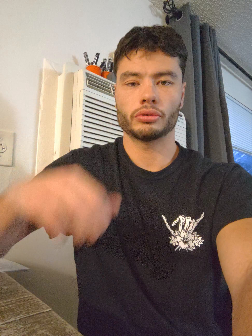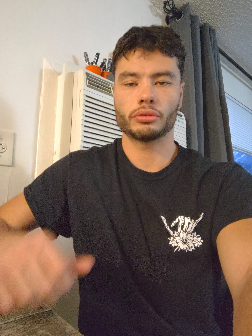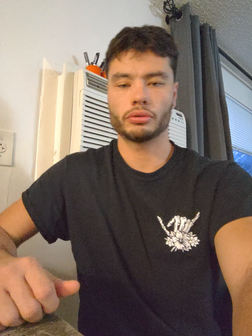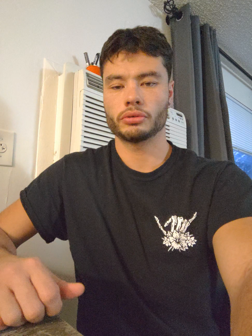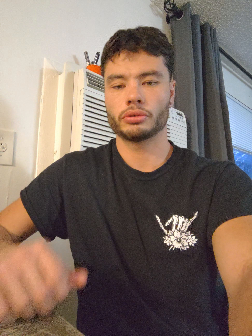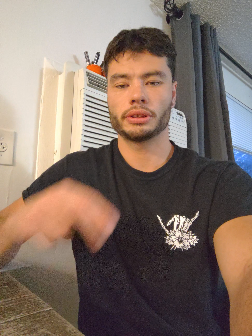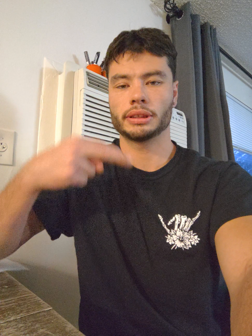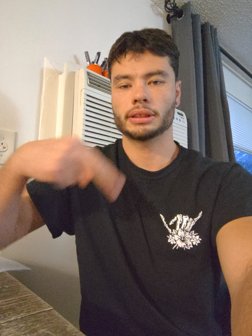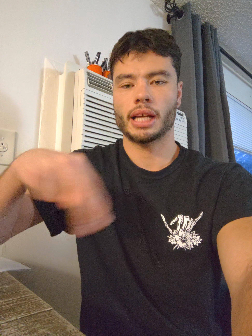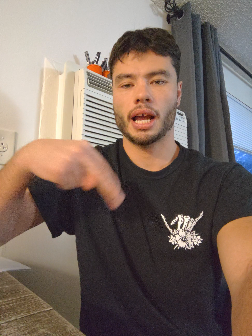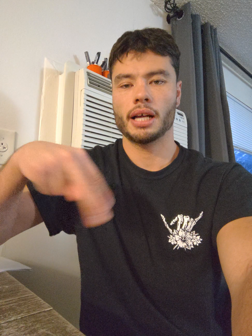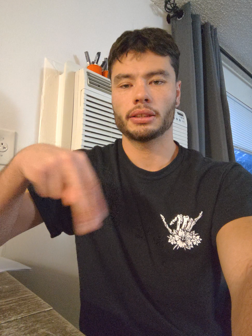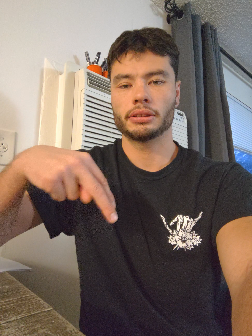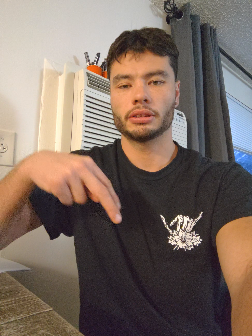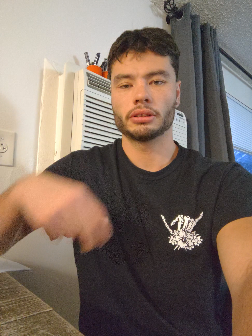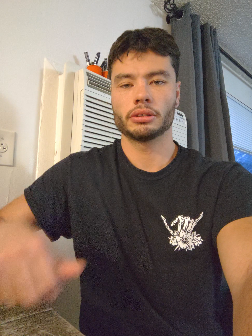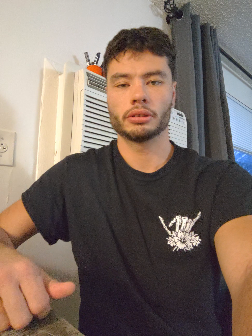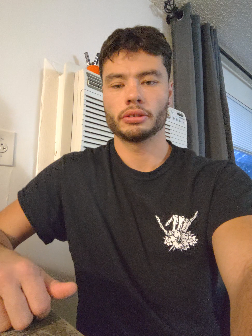dance